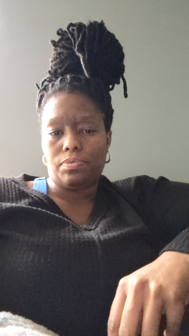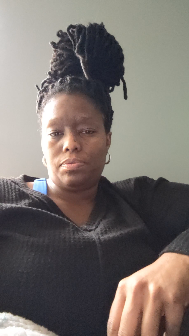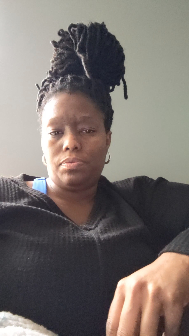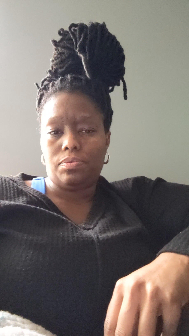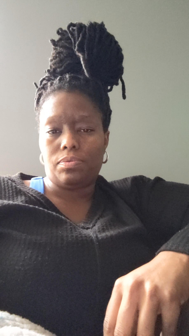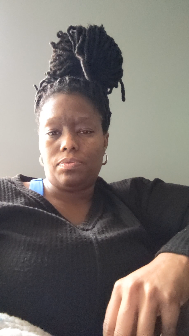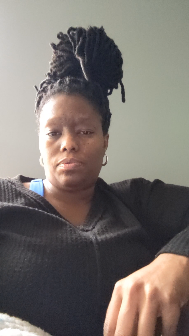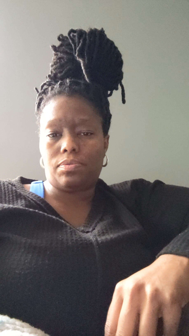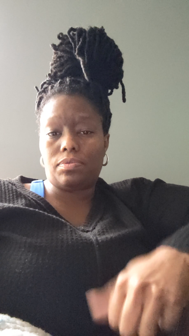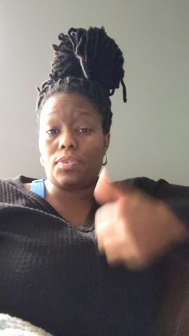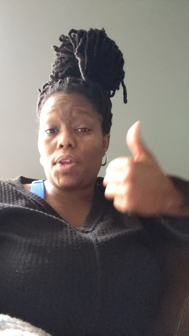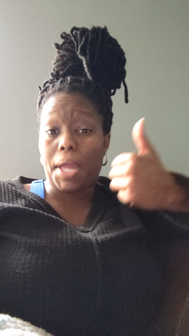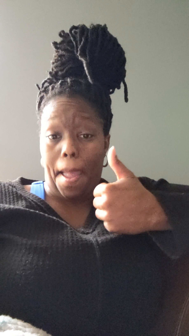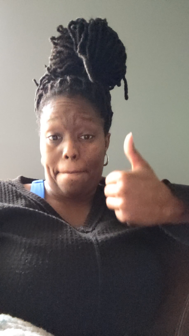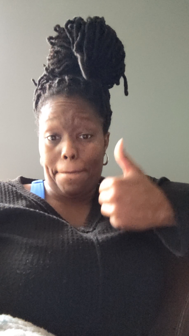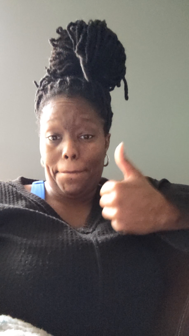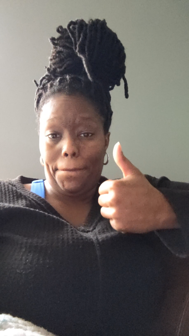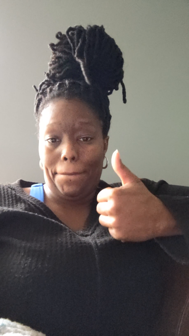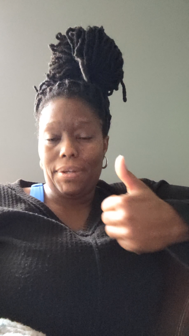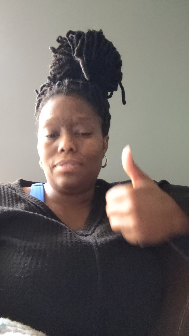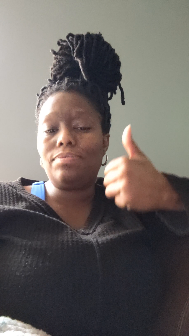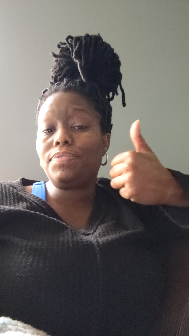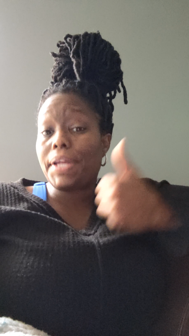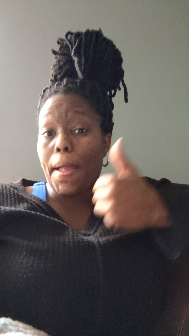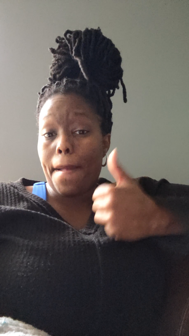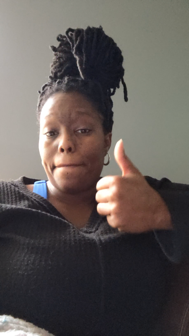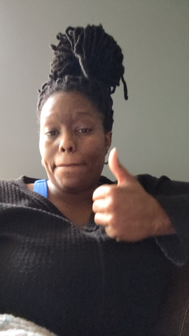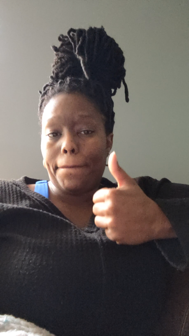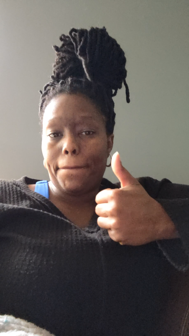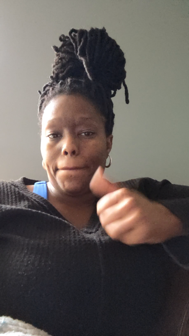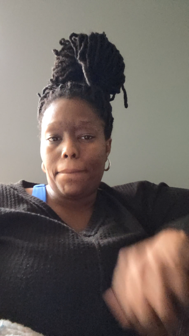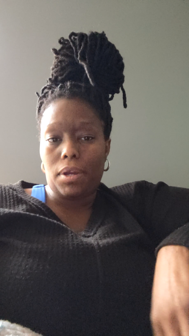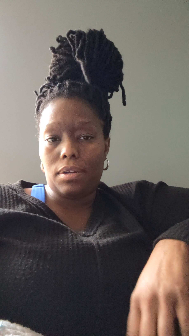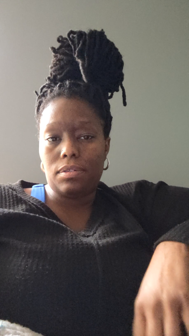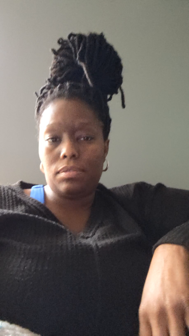game